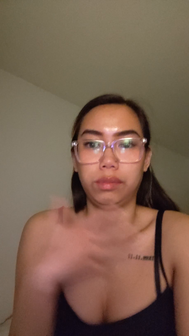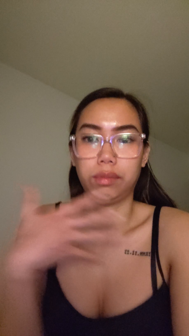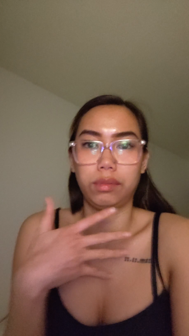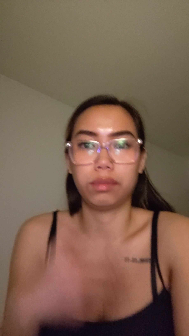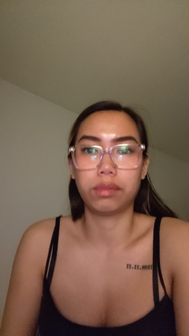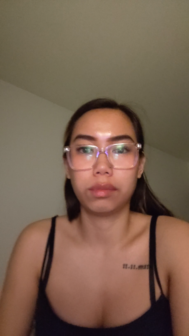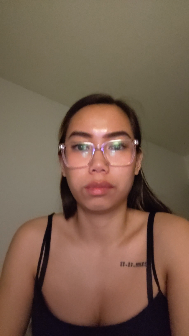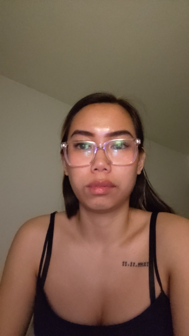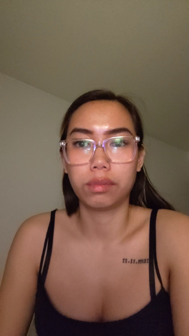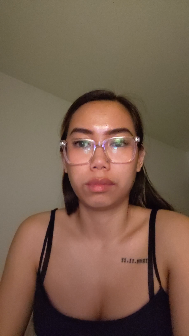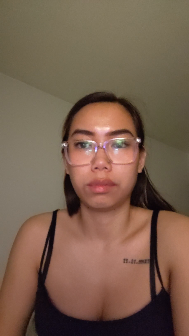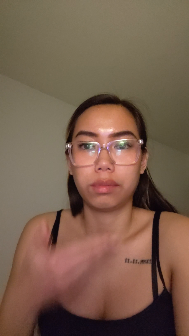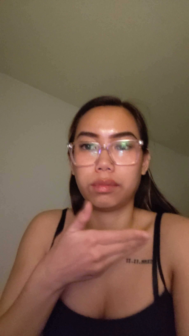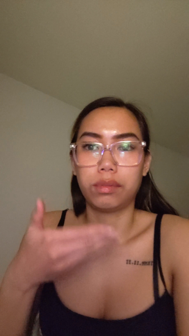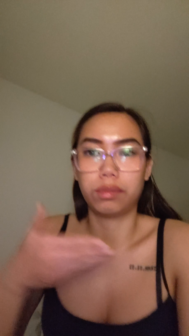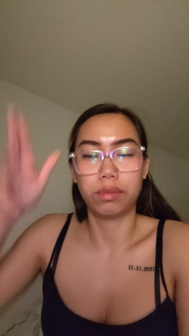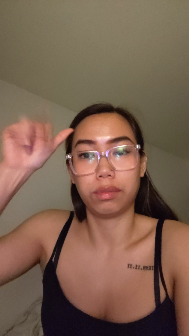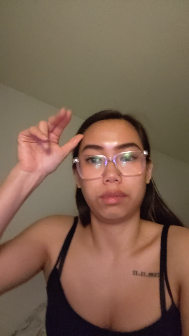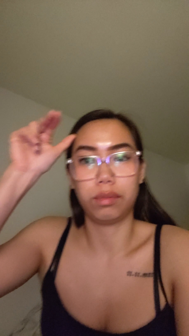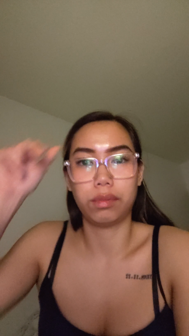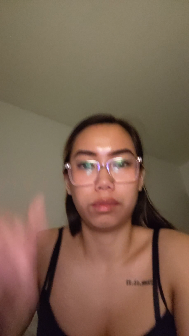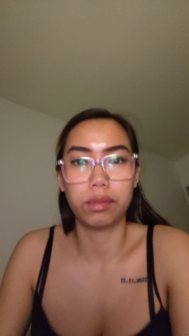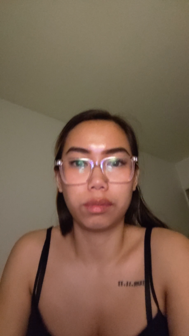pony